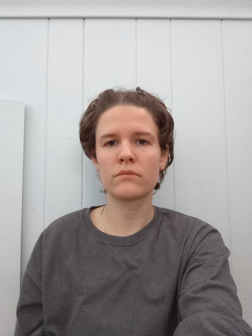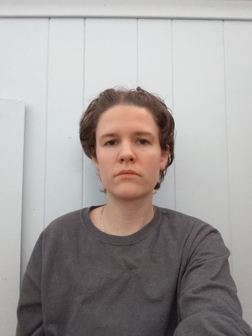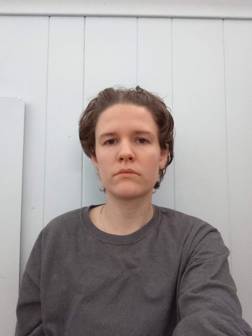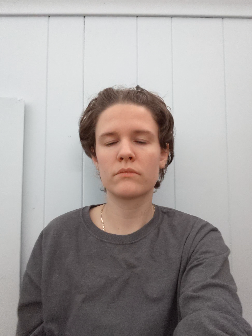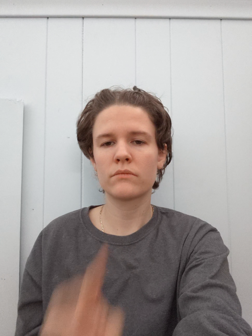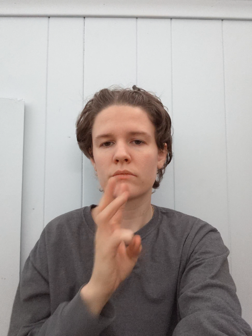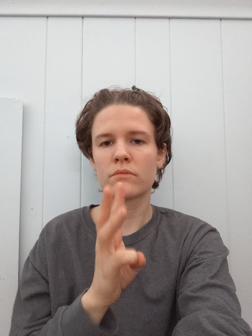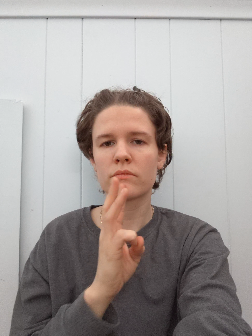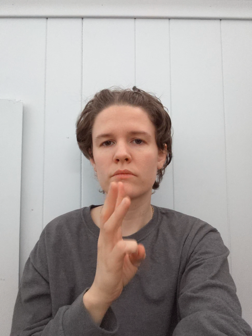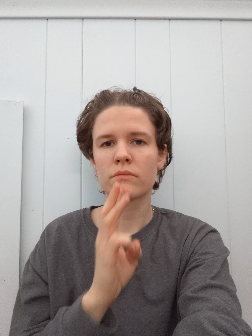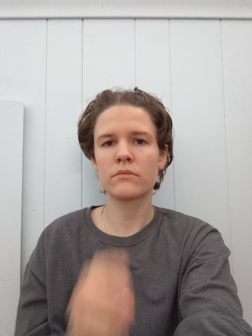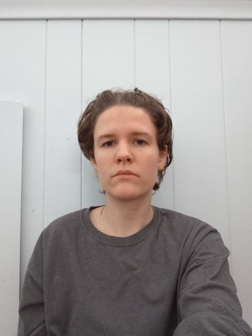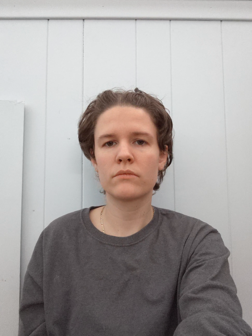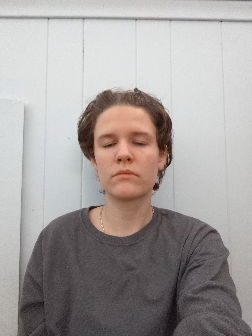water